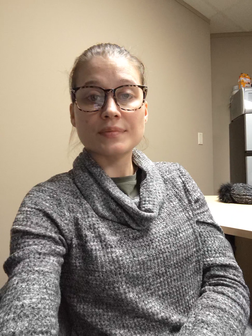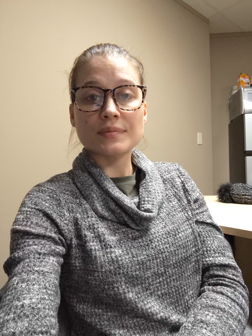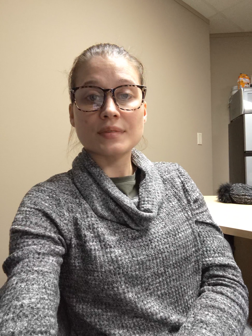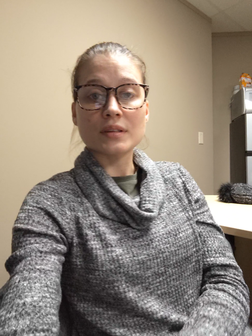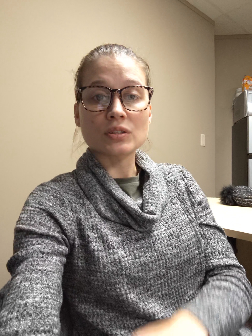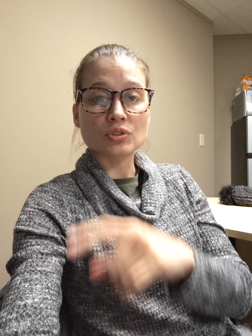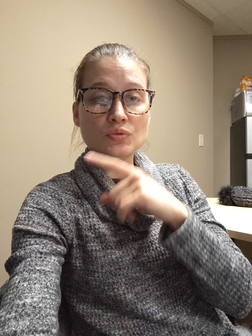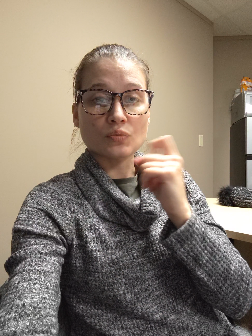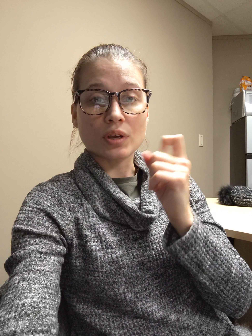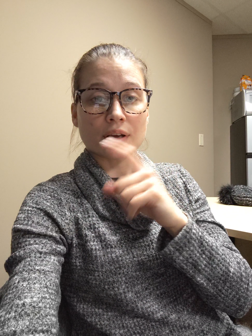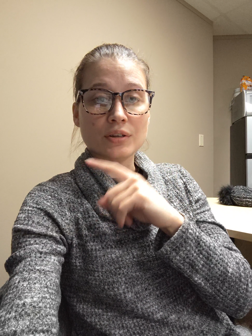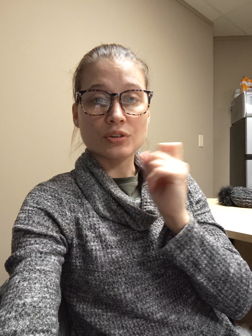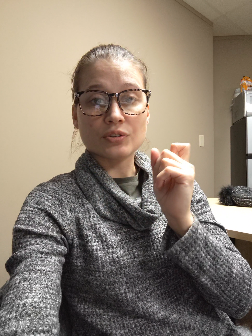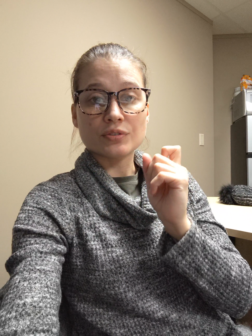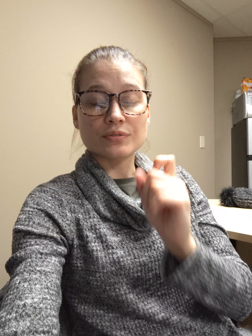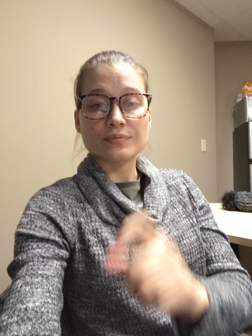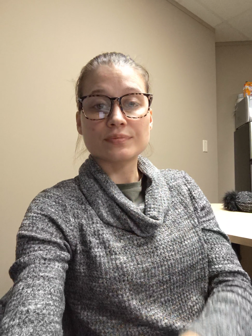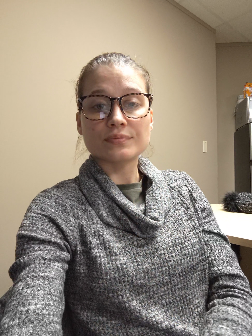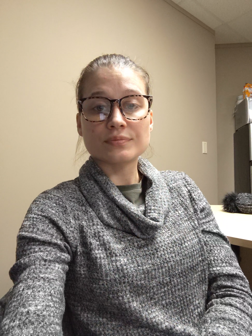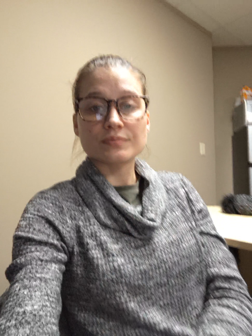dryer